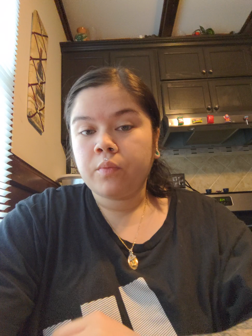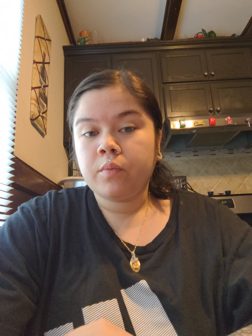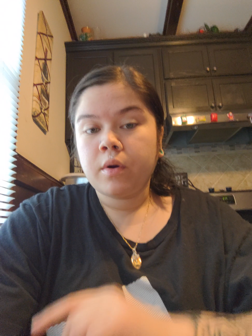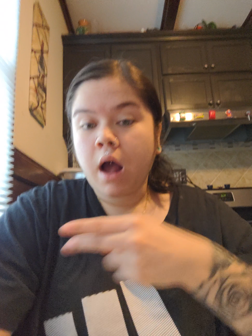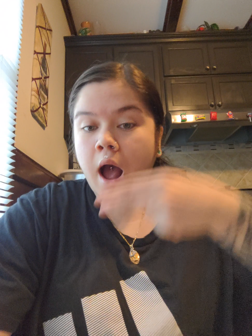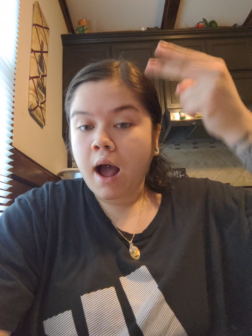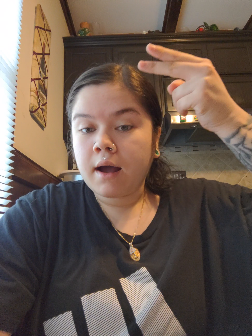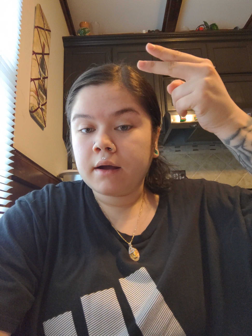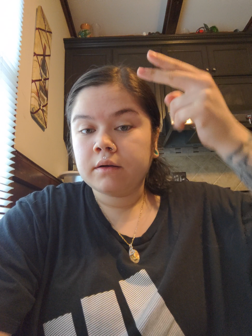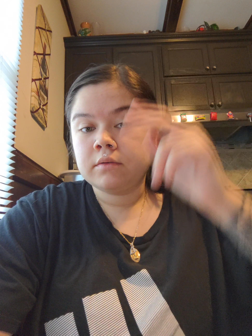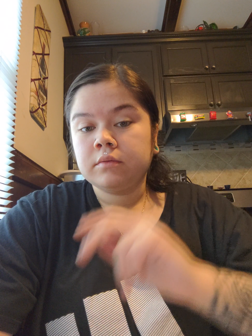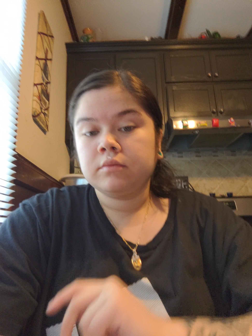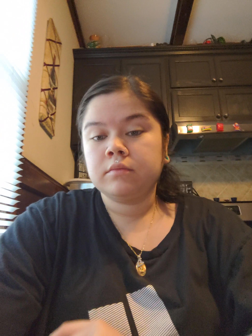high